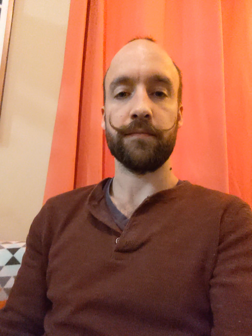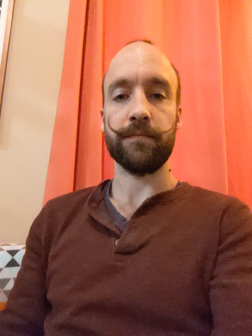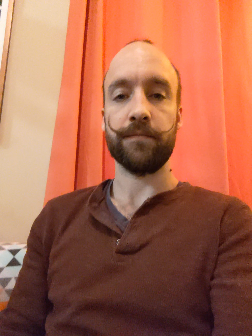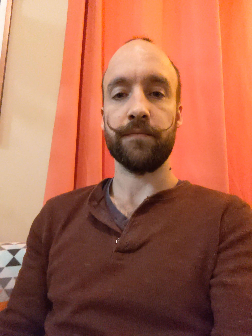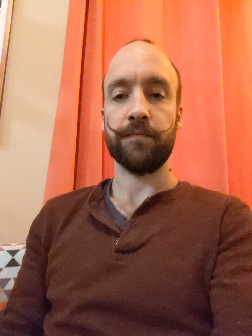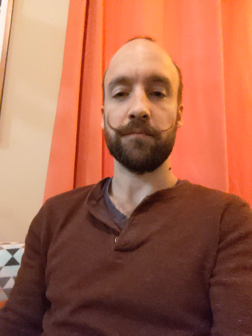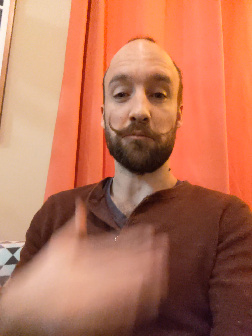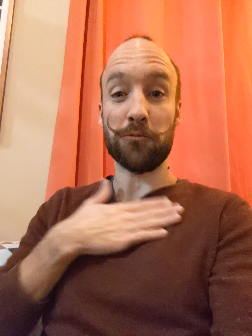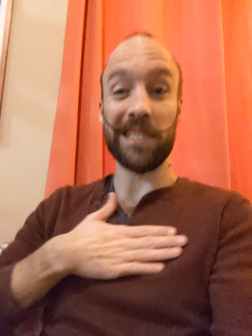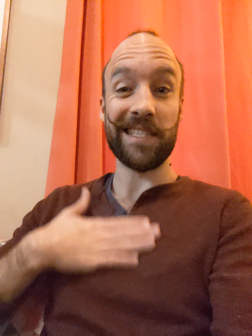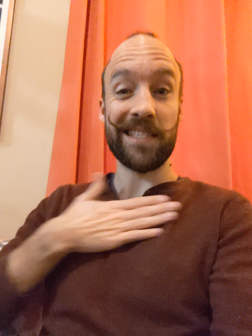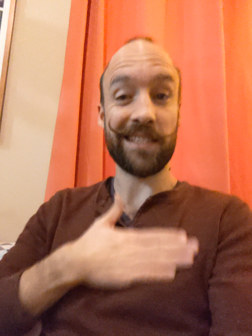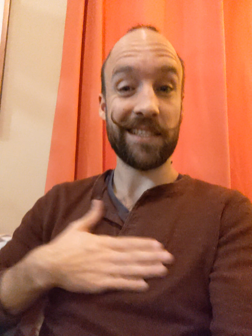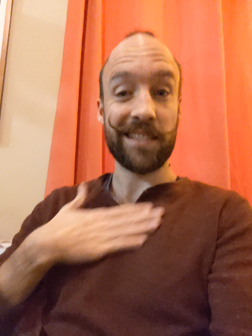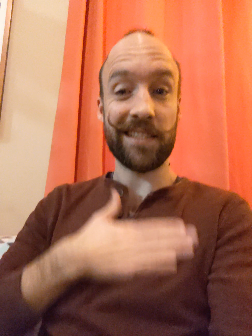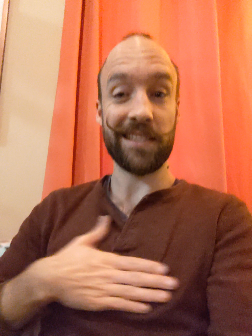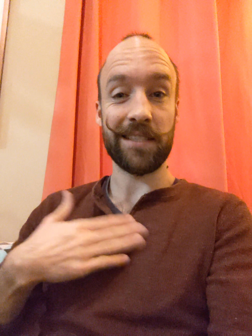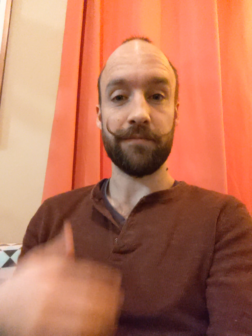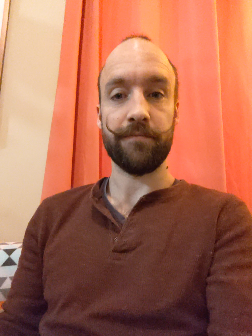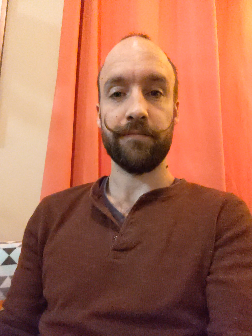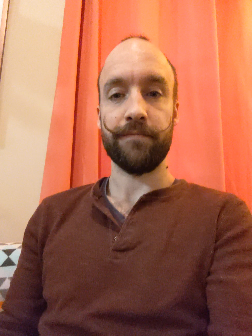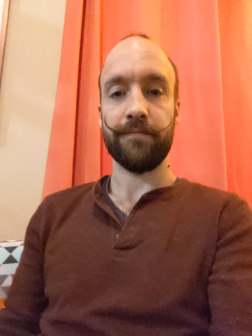please